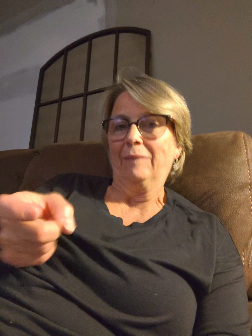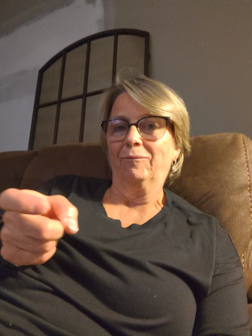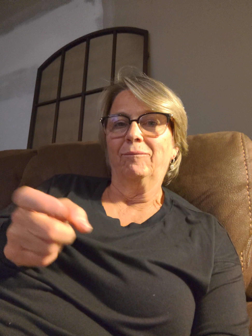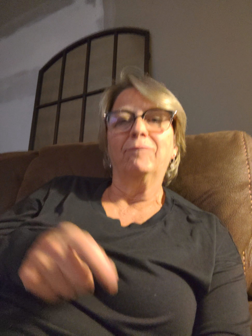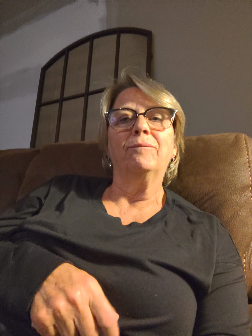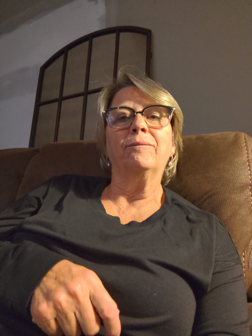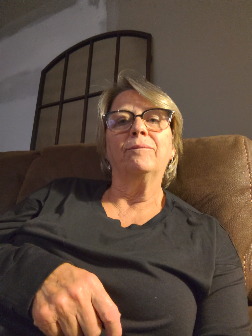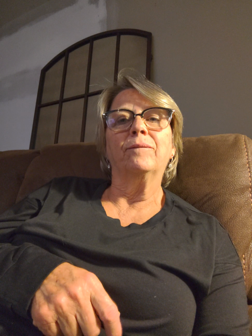gift